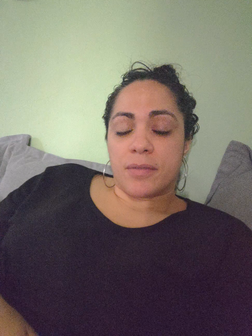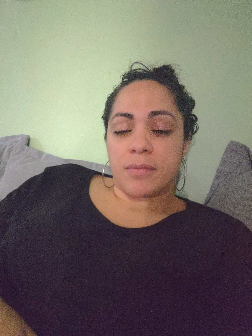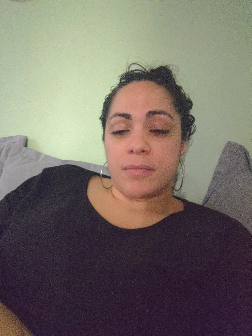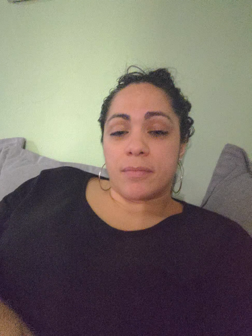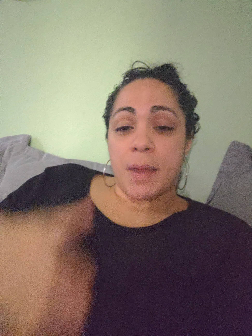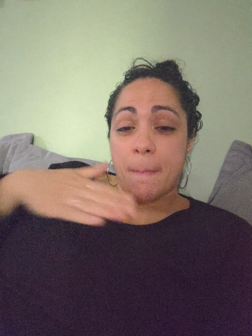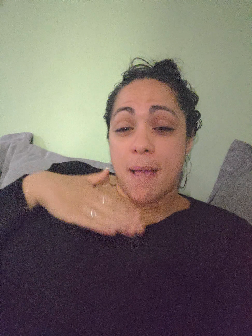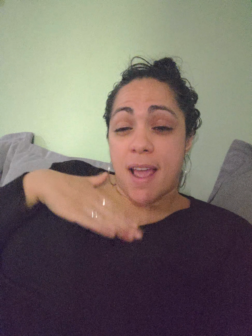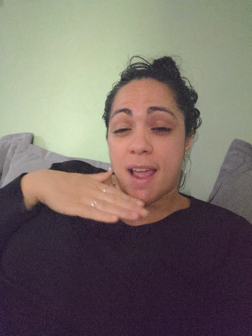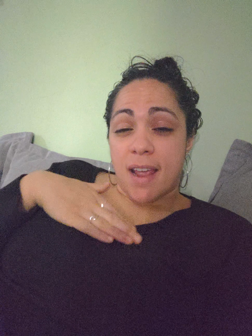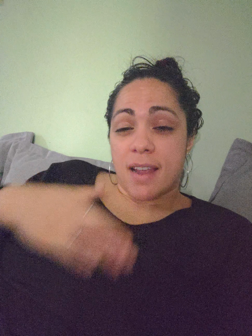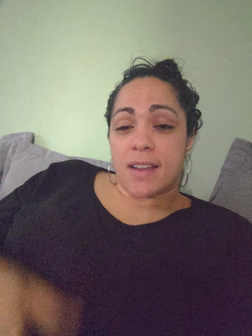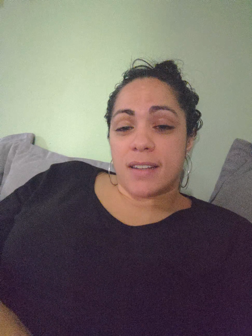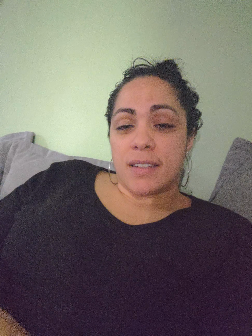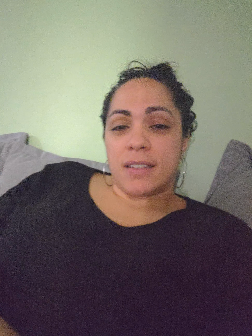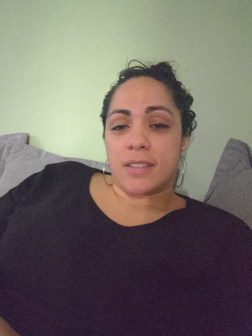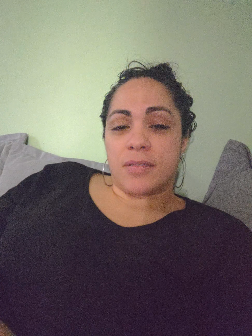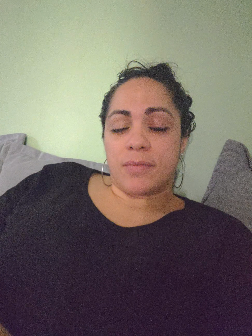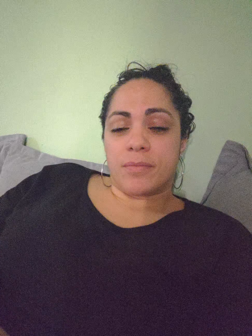my